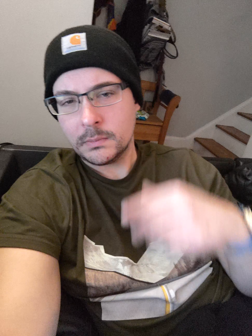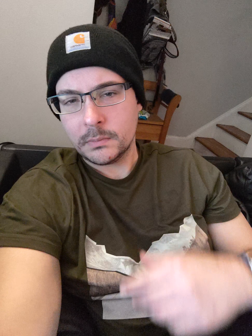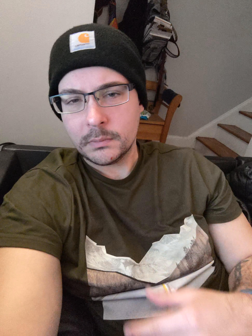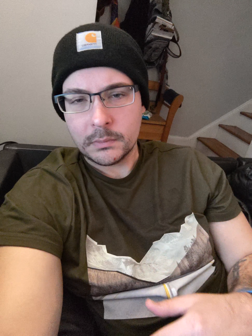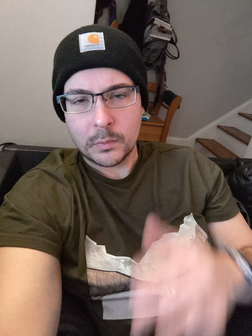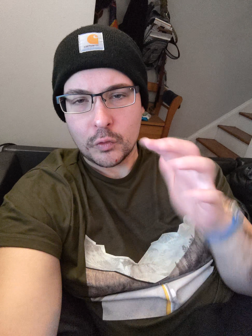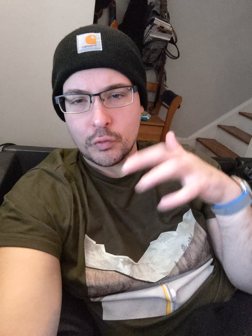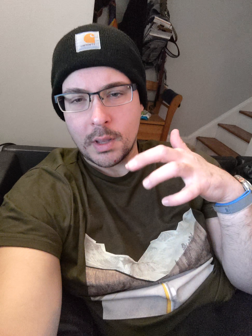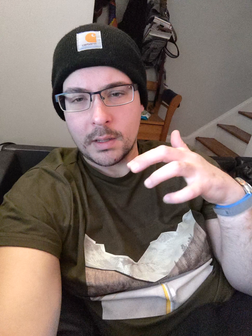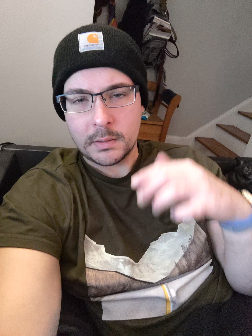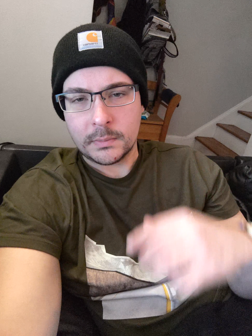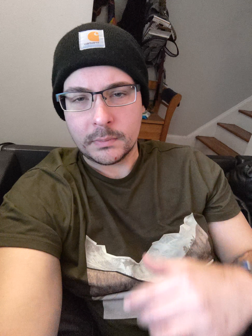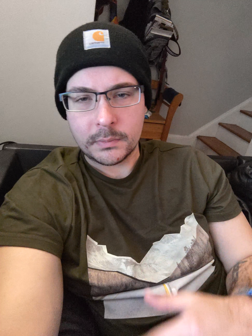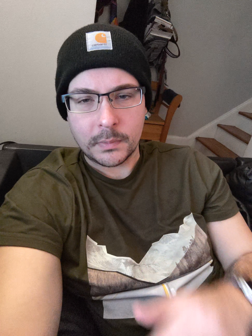rain